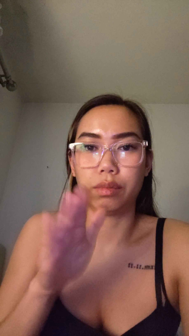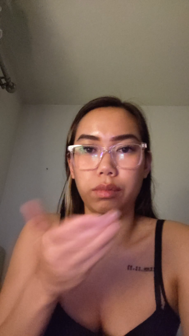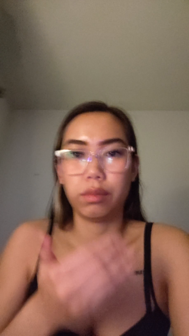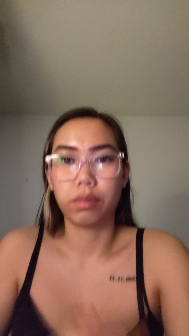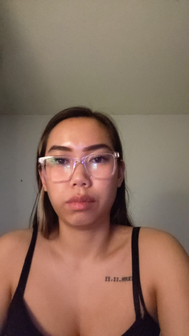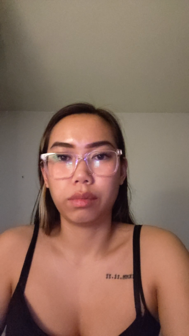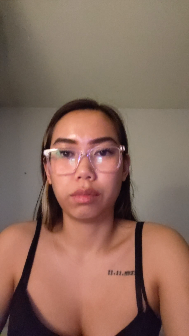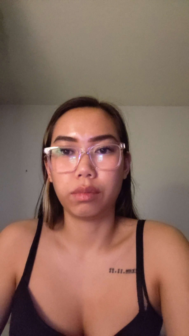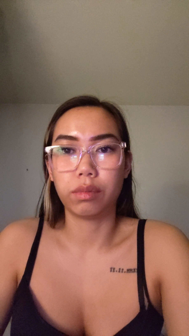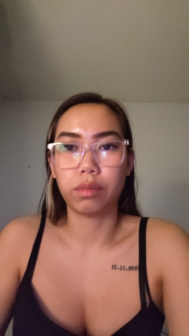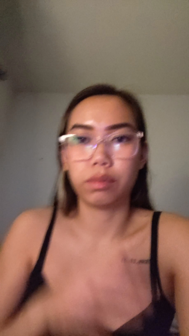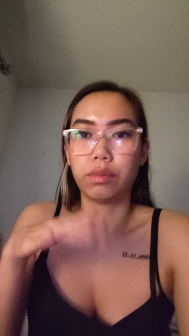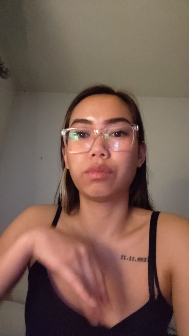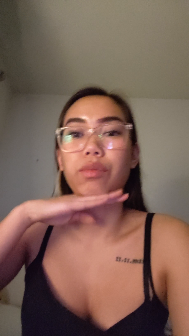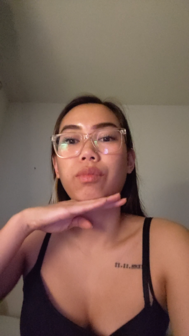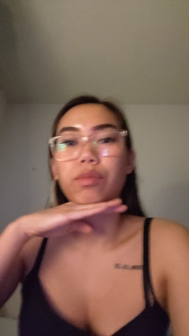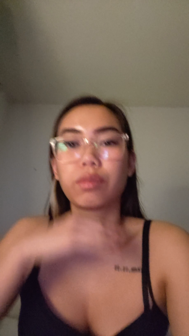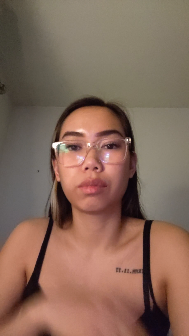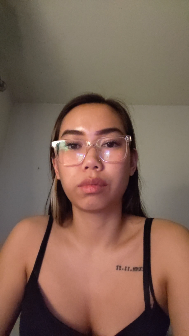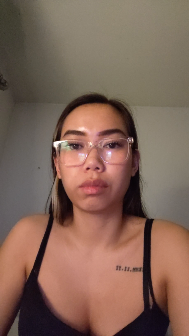full